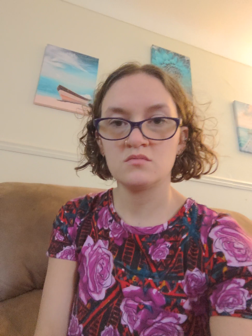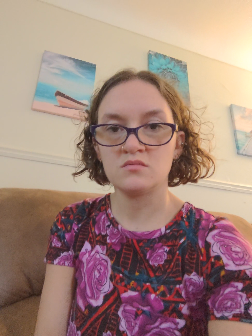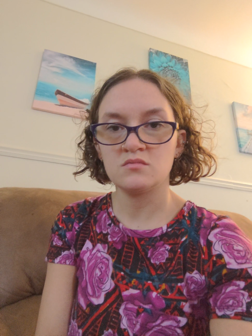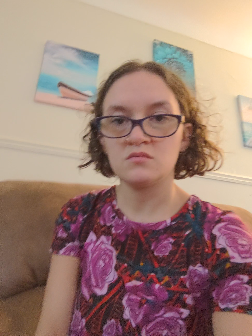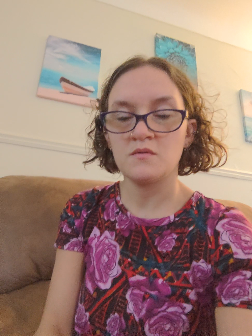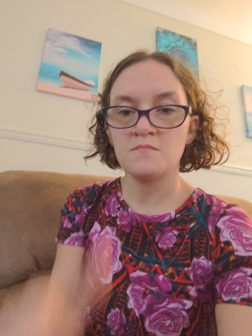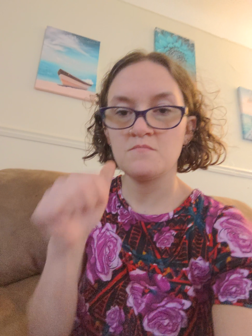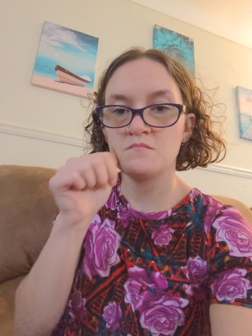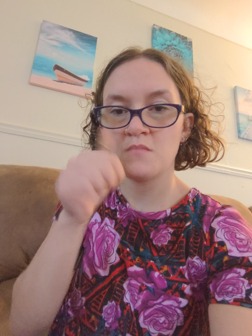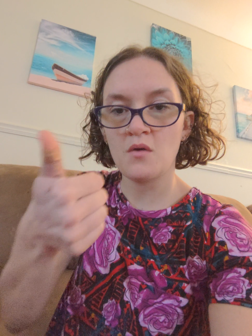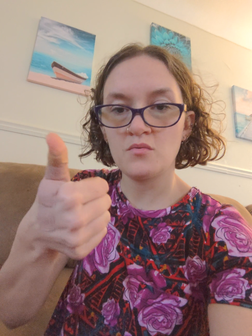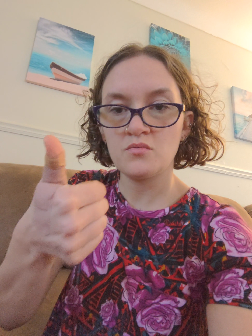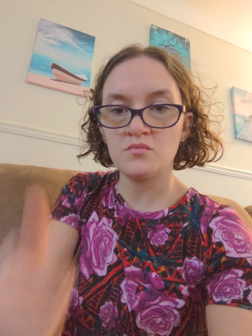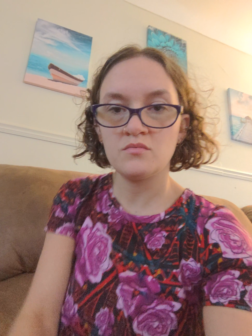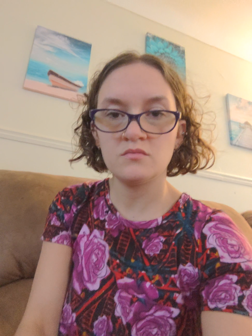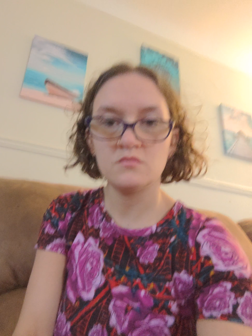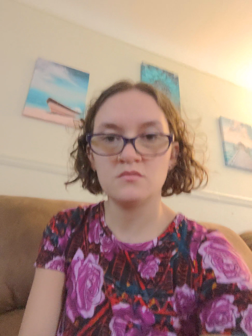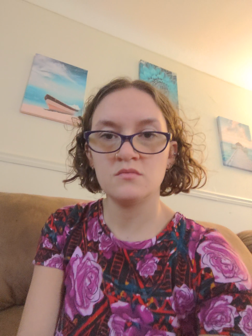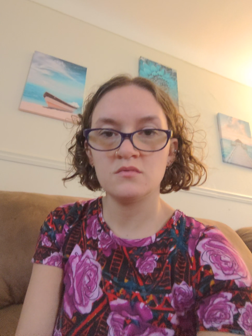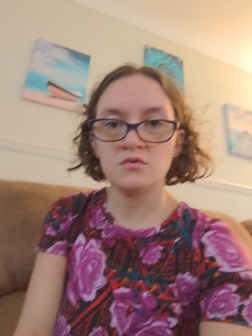tomorrow